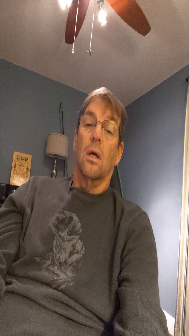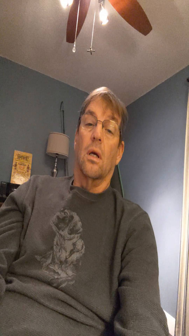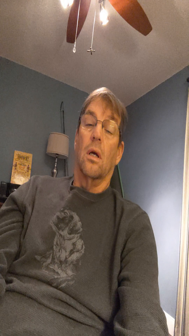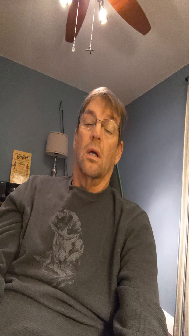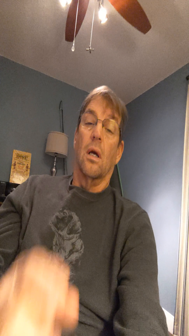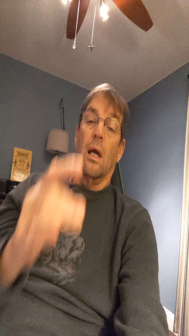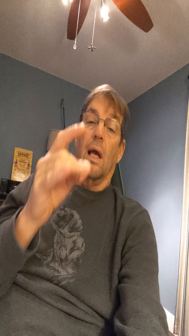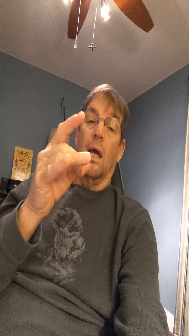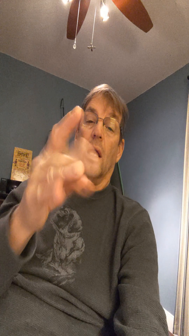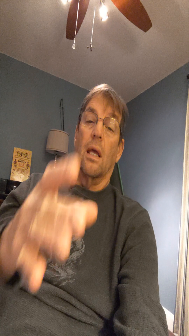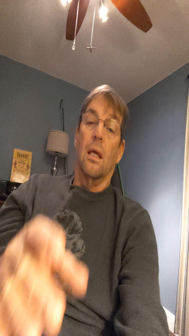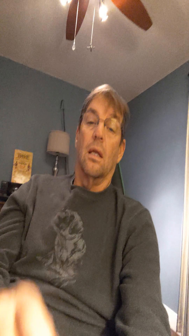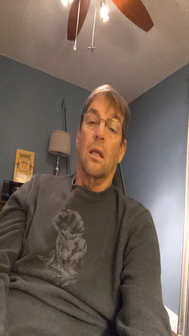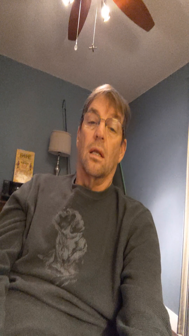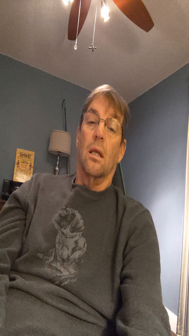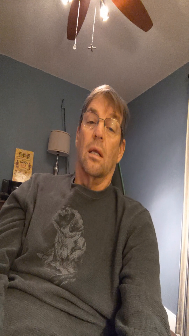hate